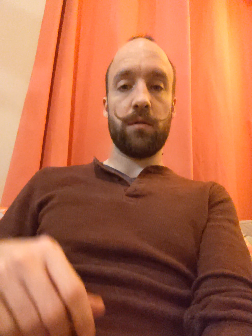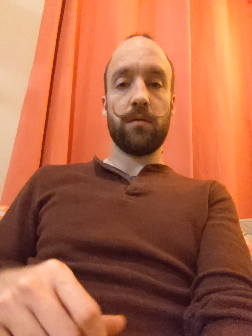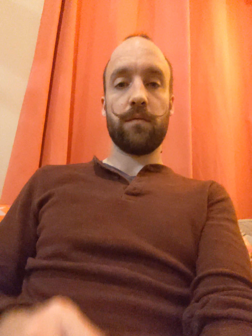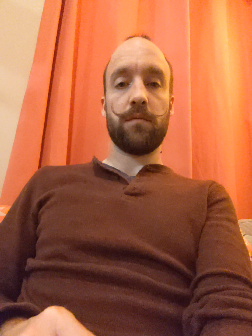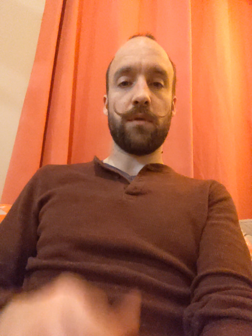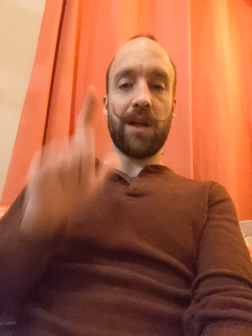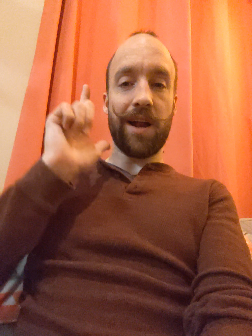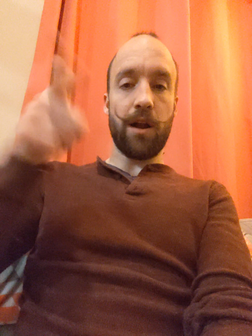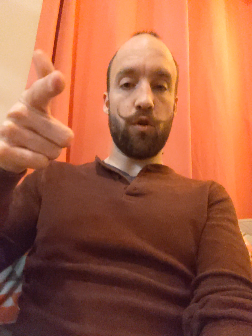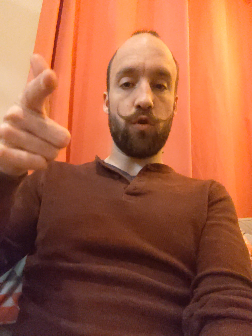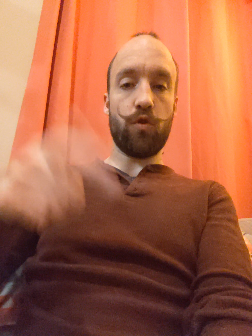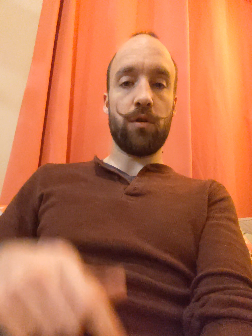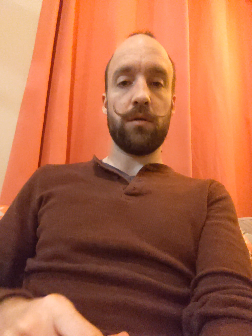later